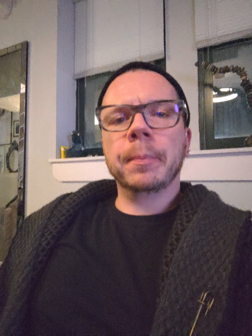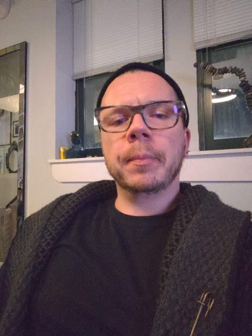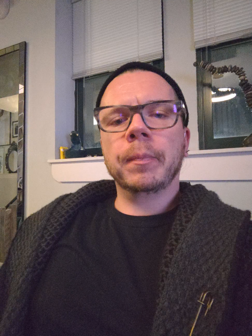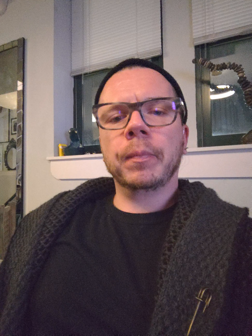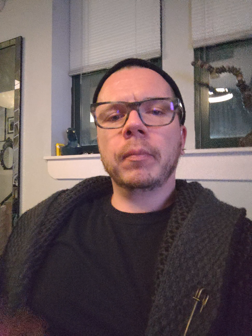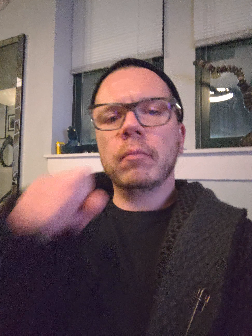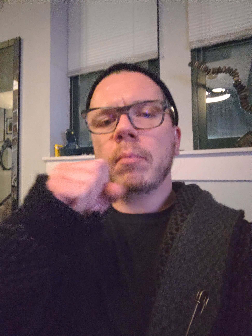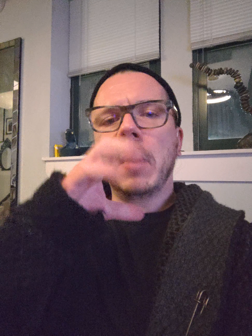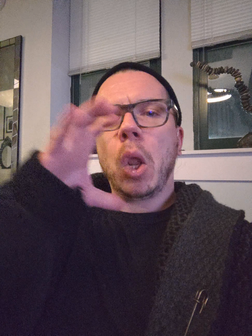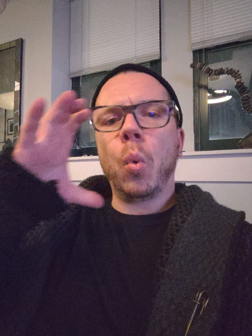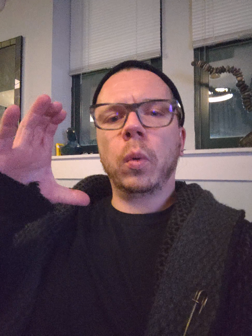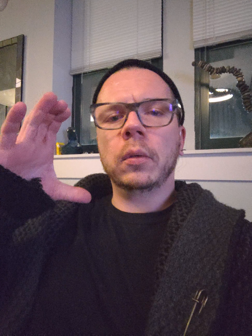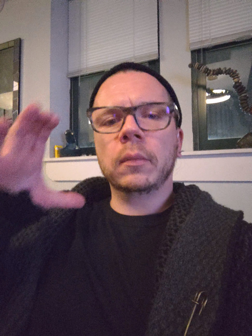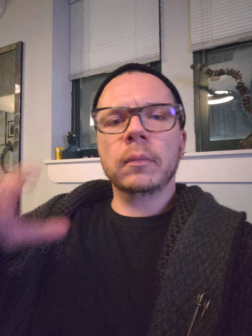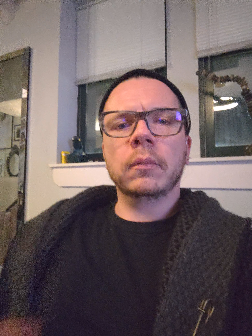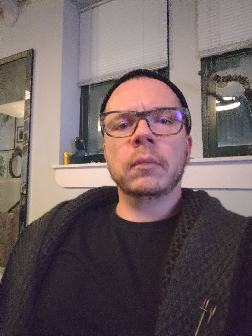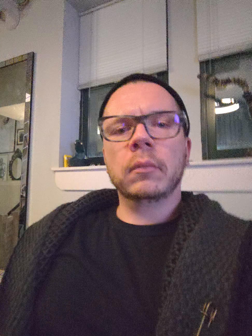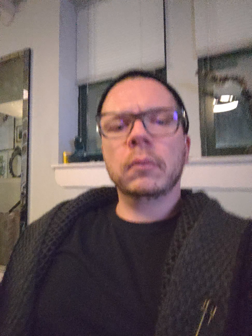balloon